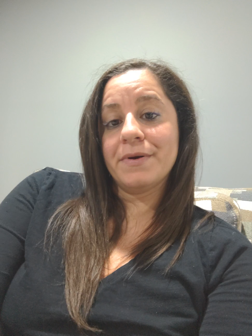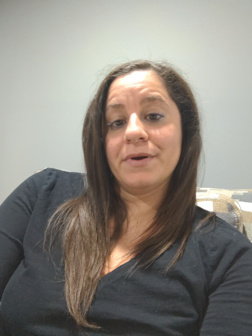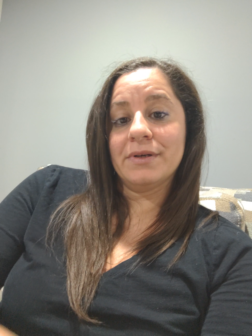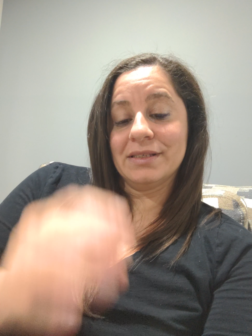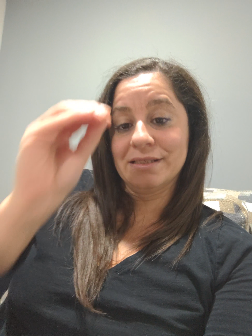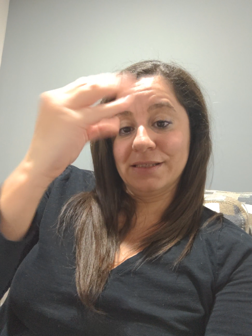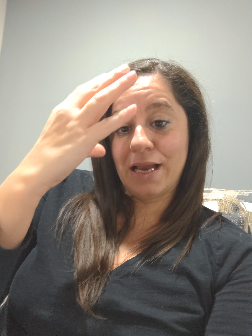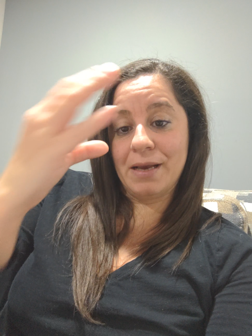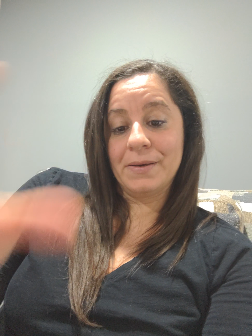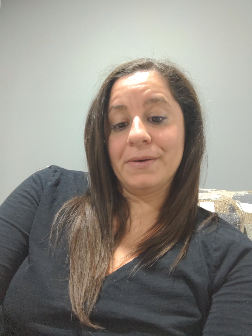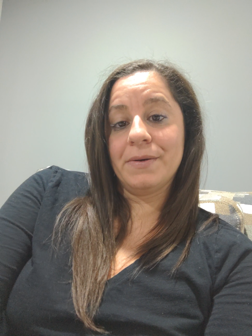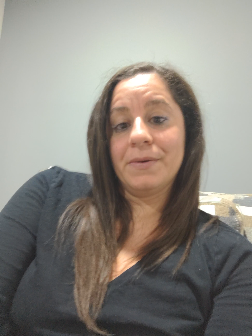sun